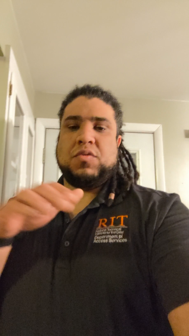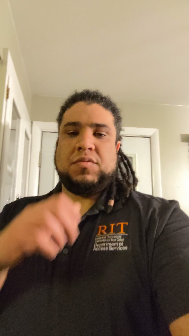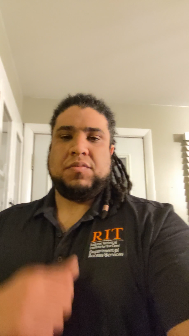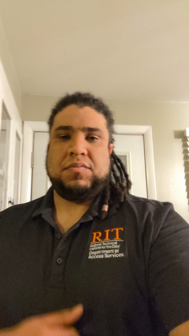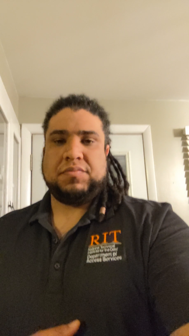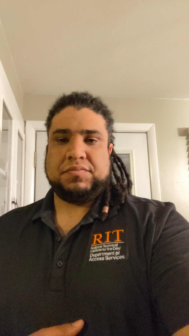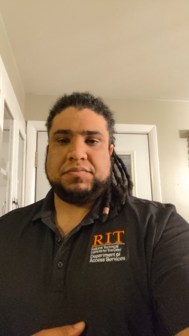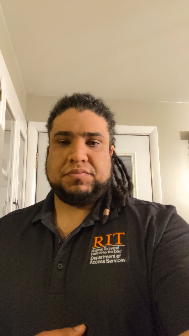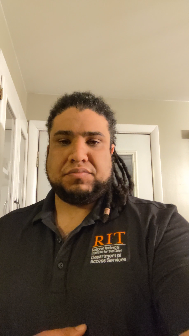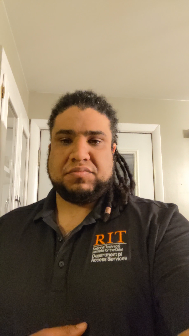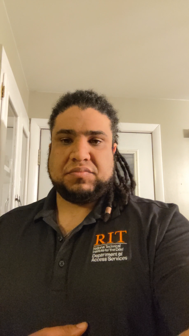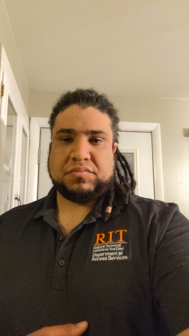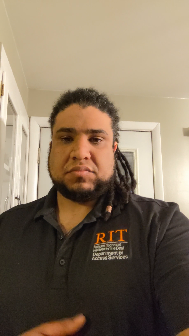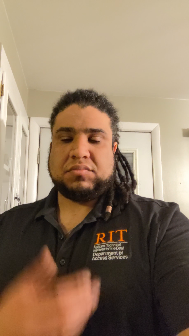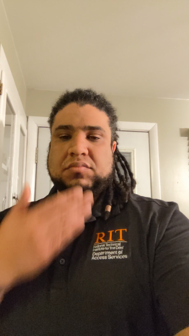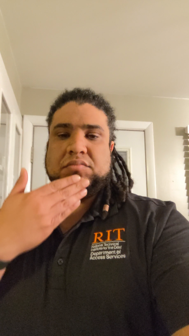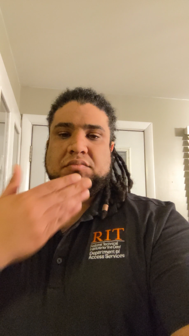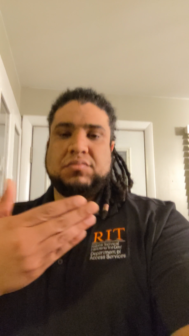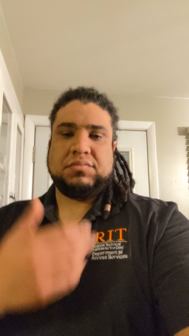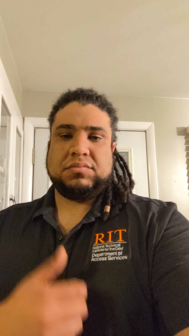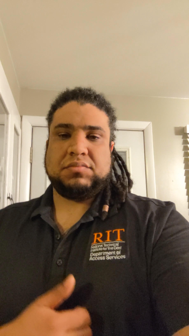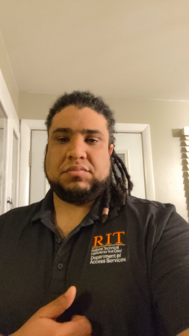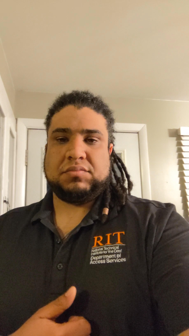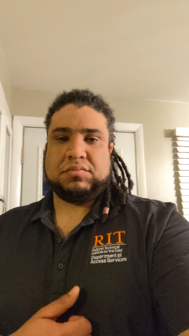good